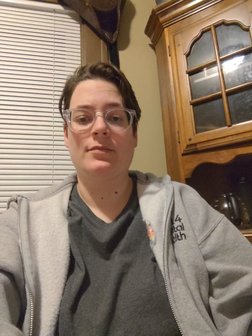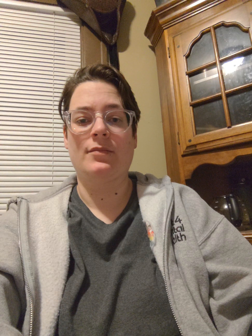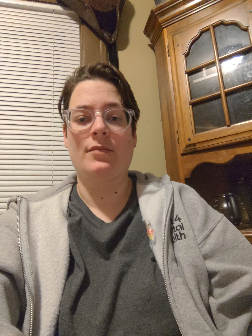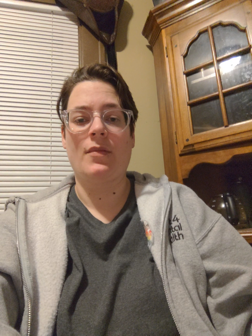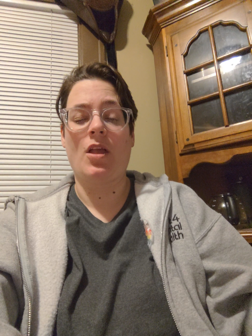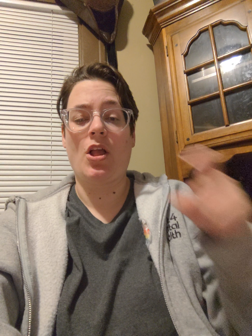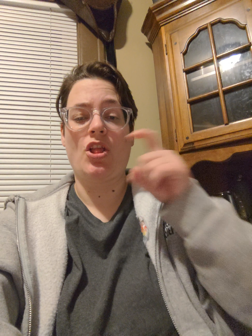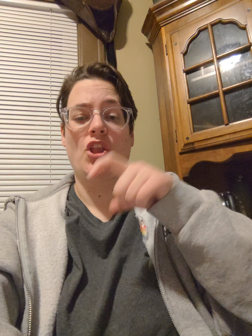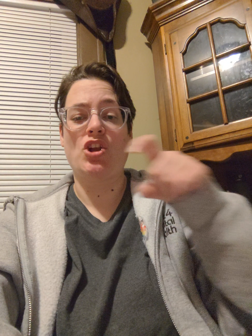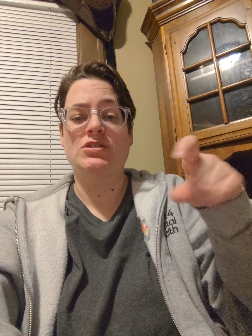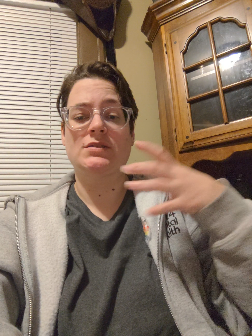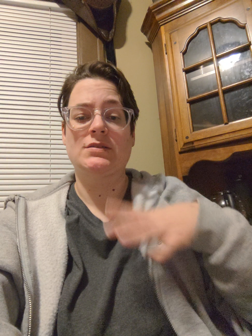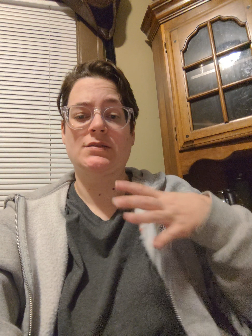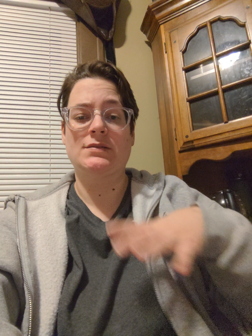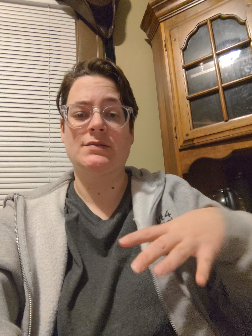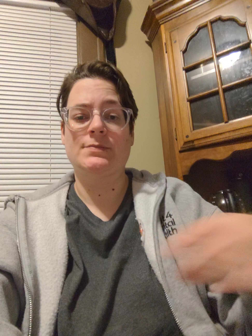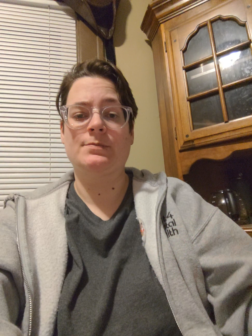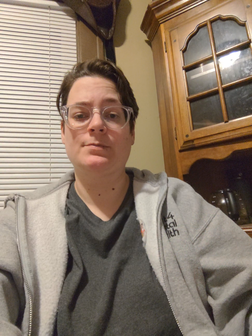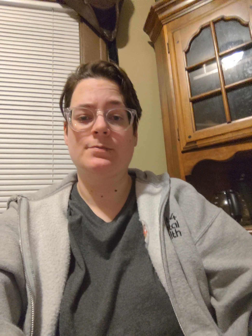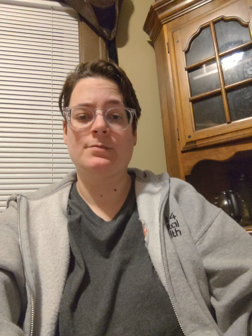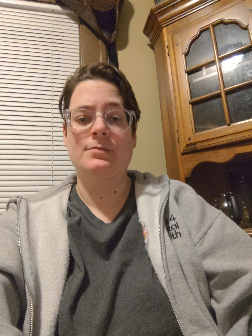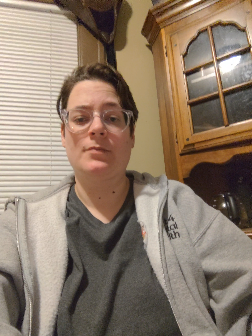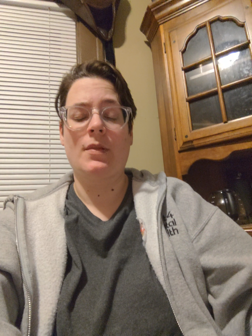closet